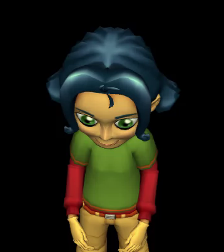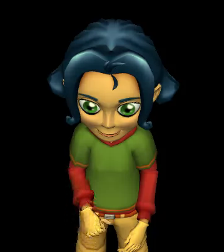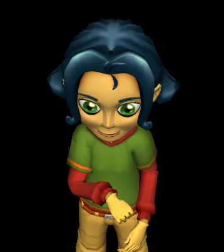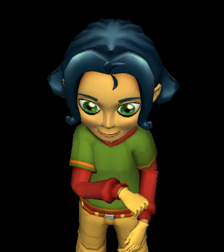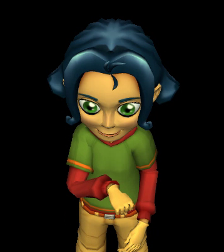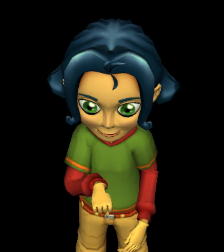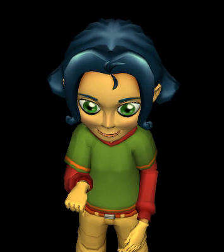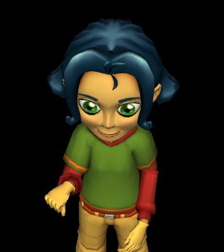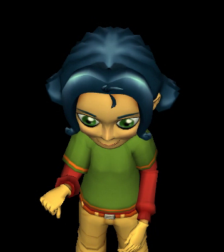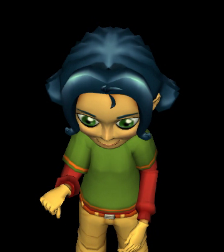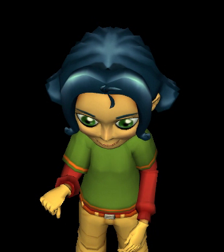يسقي